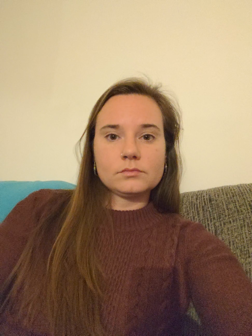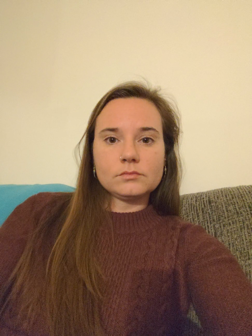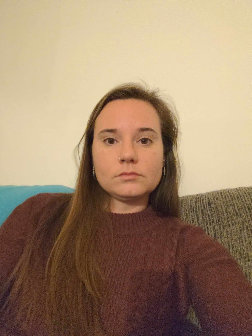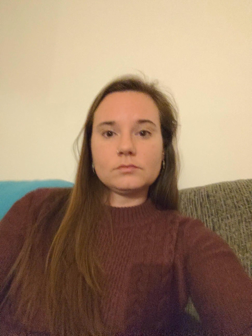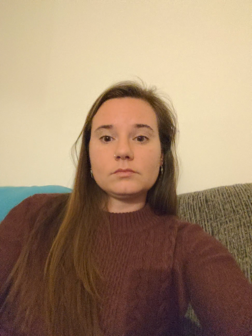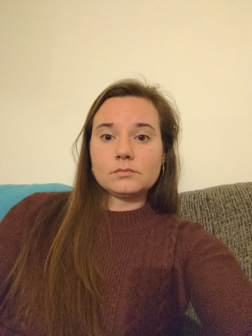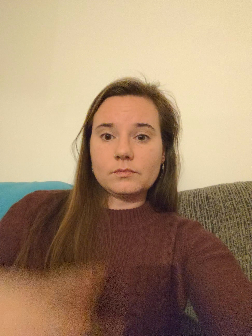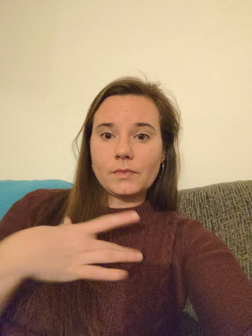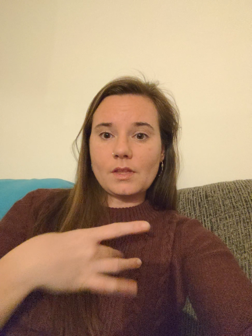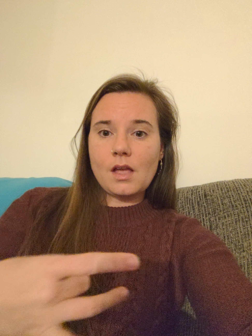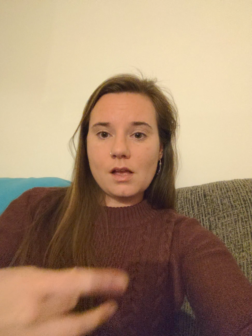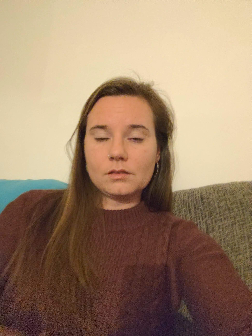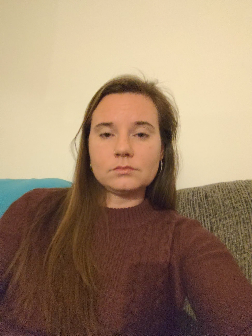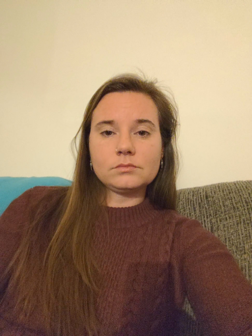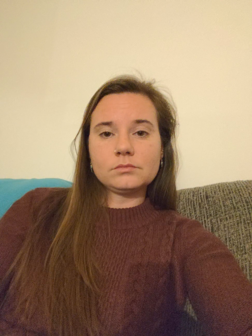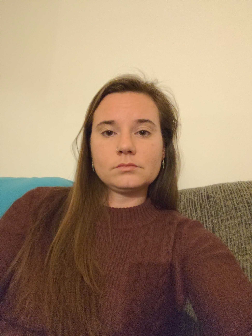like